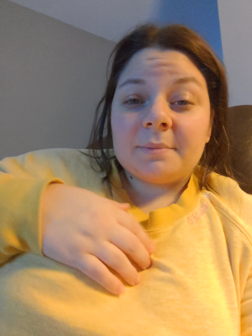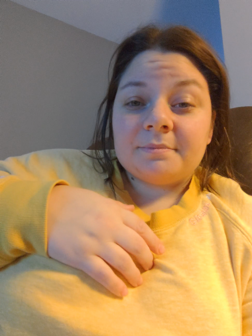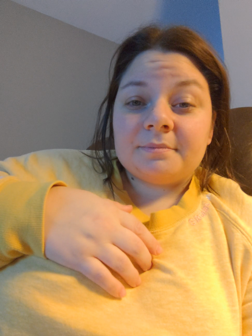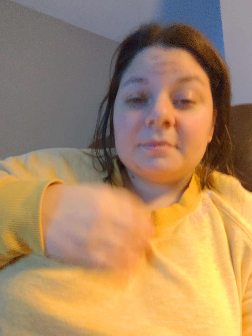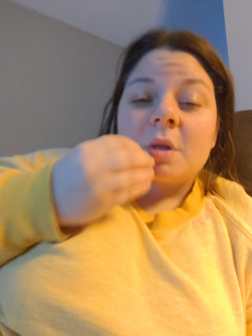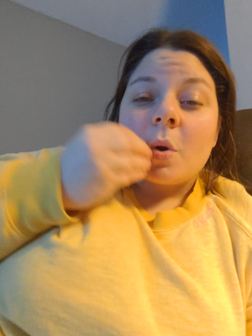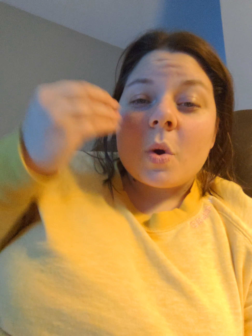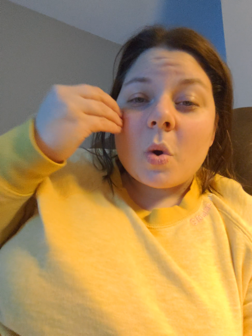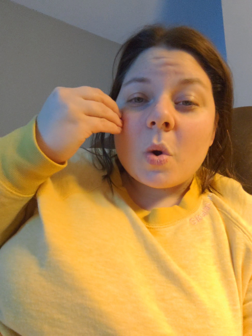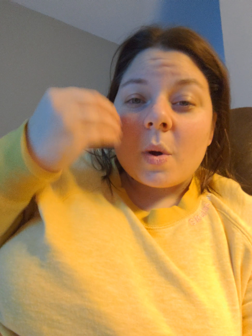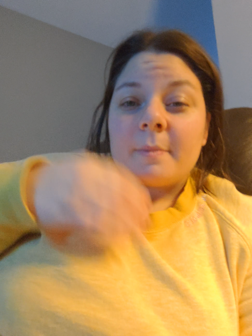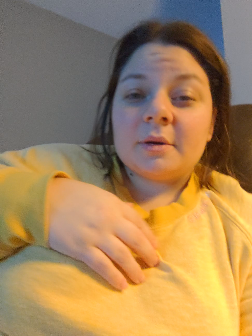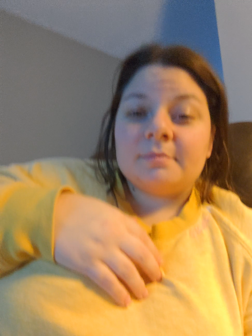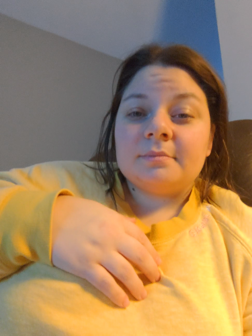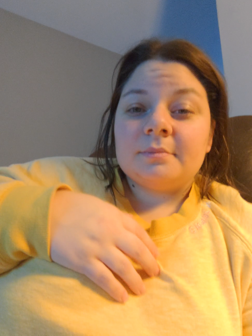home